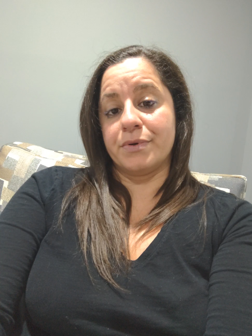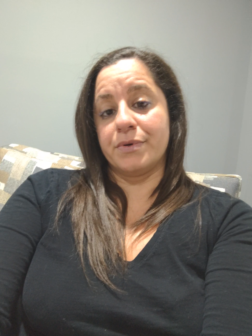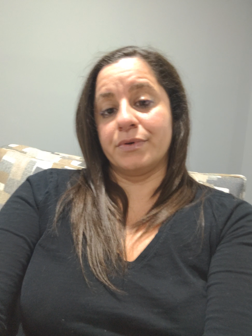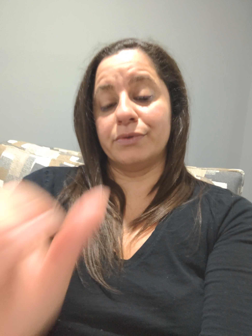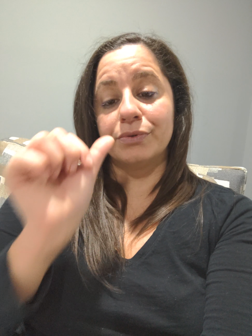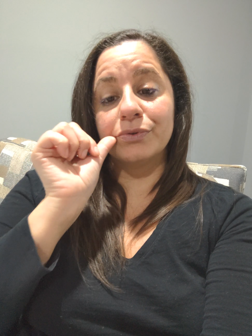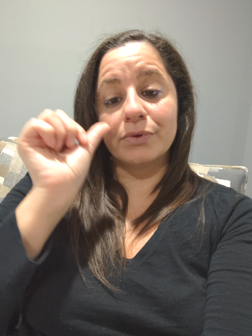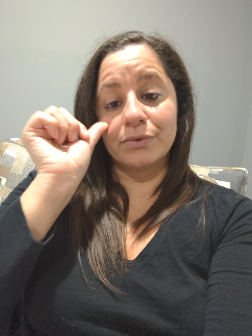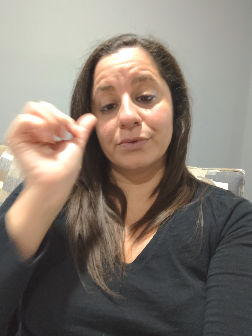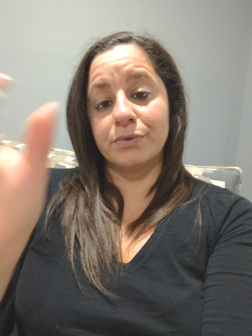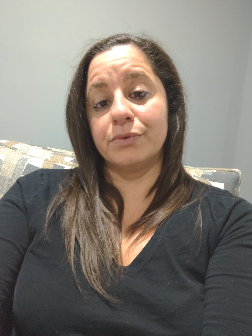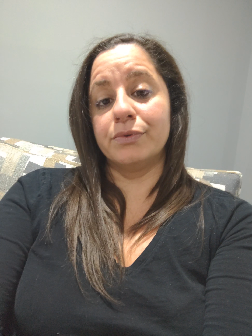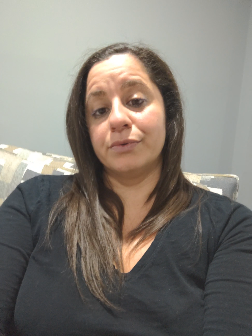yesterday